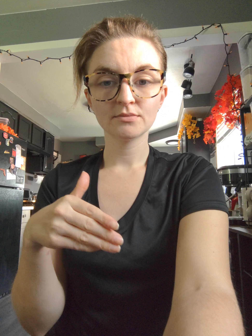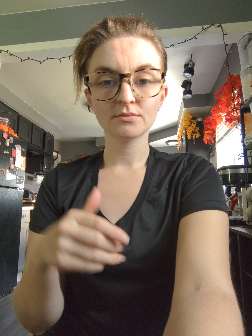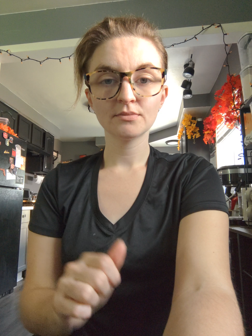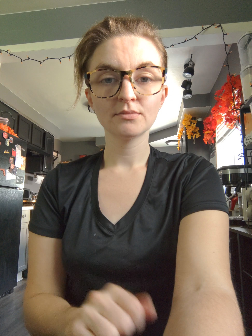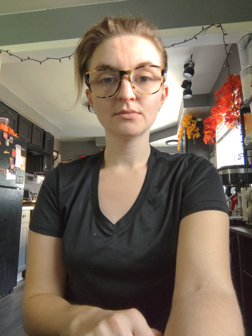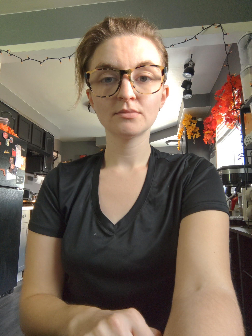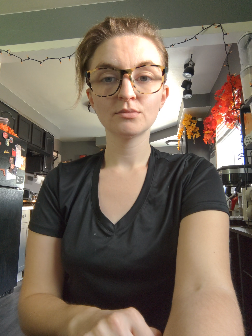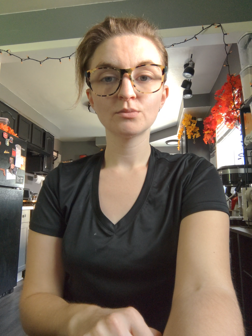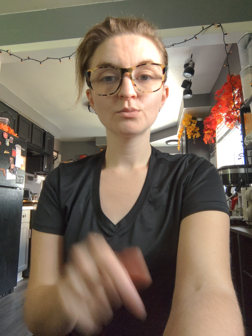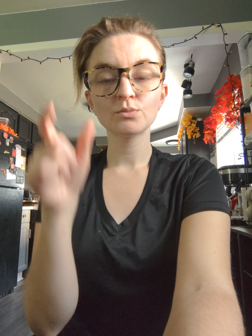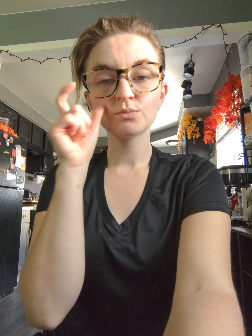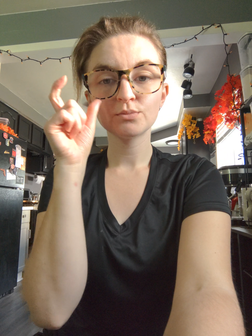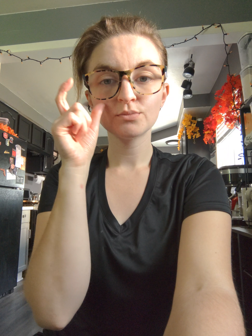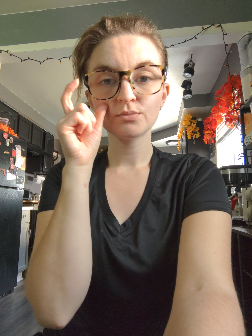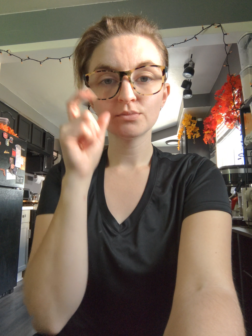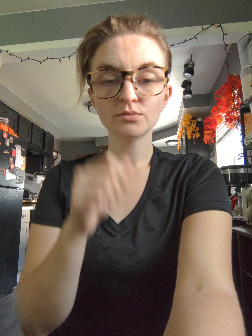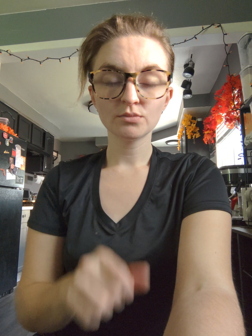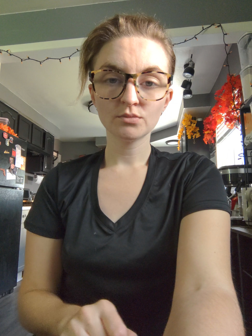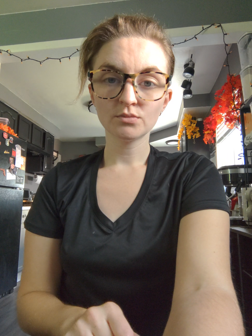glasses